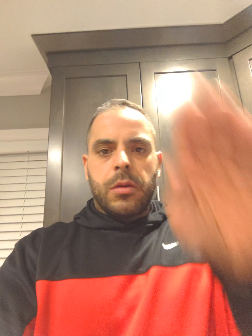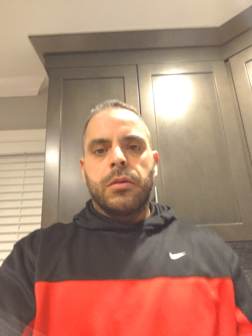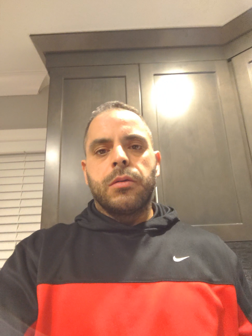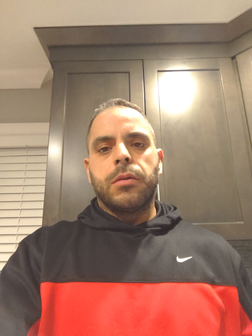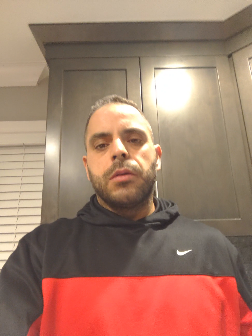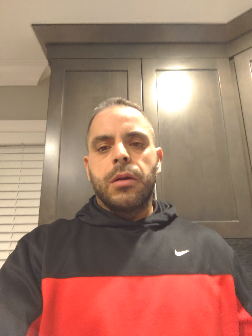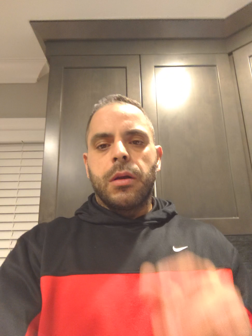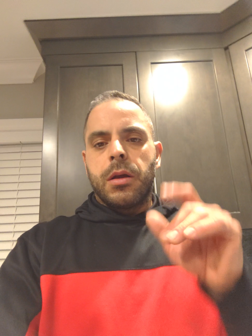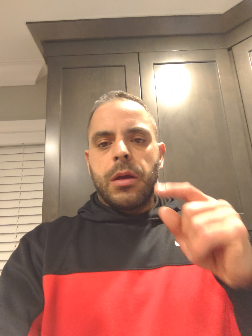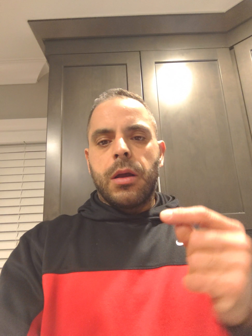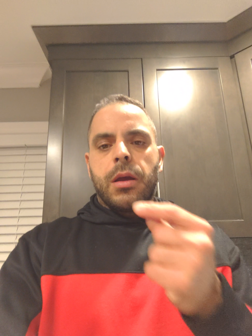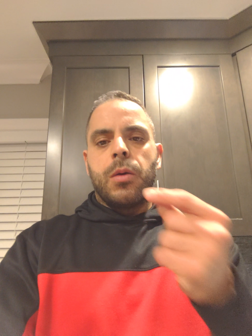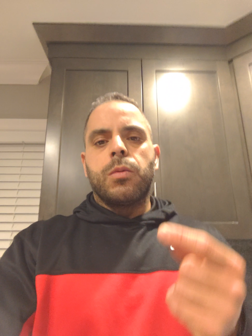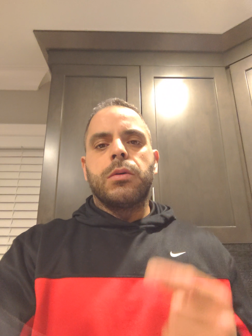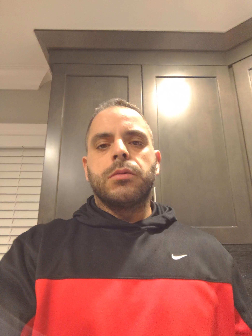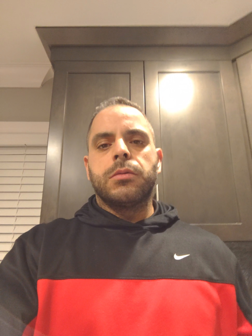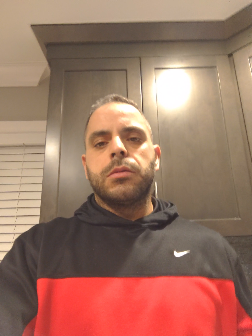owie